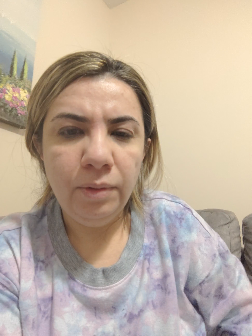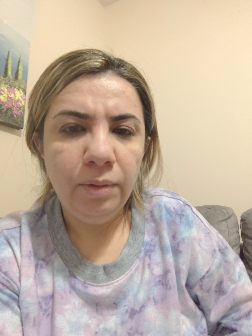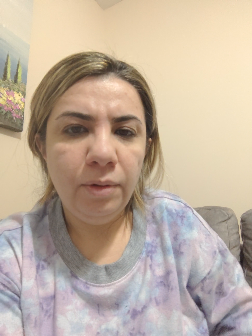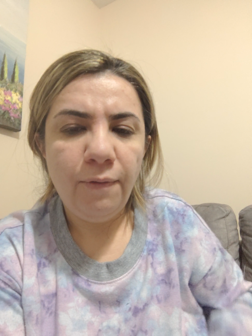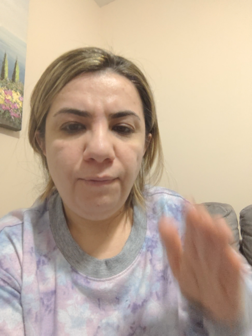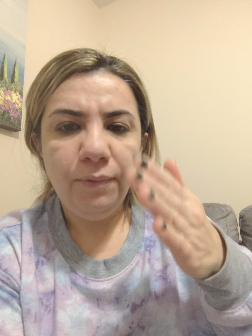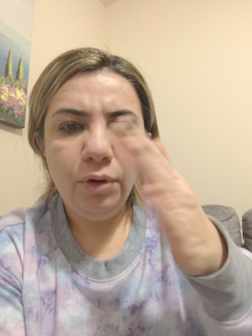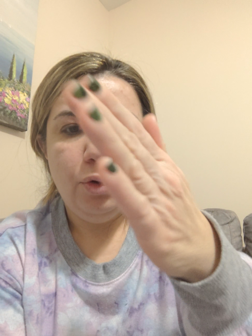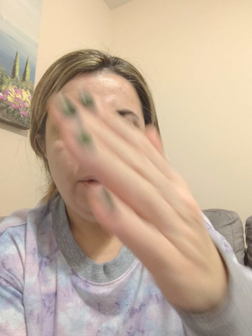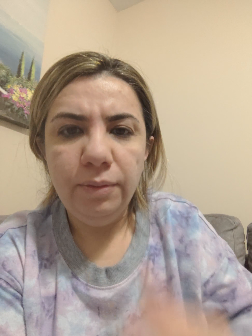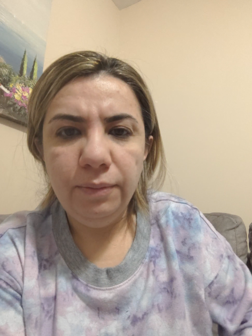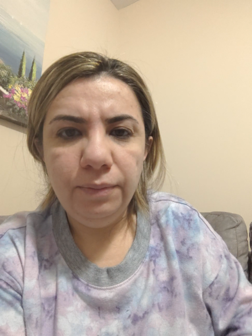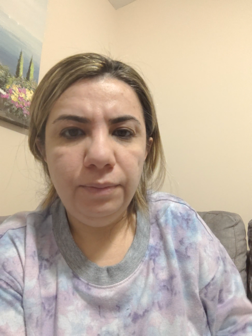fish